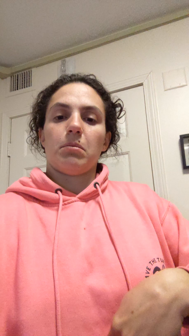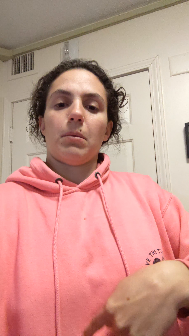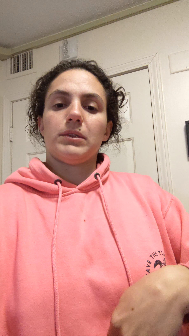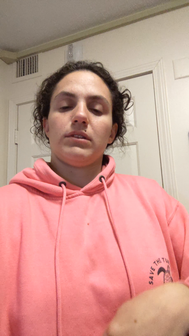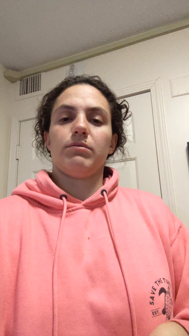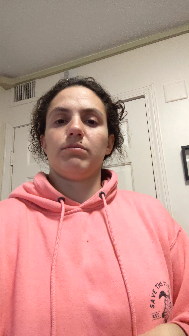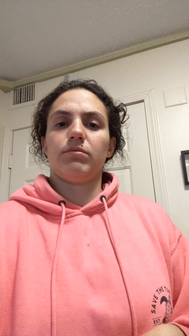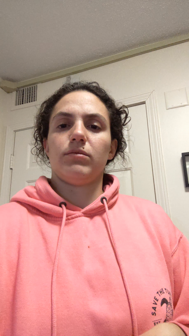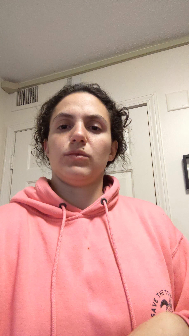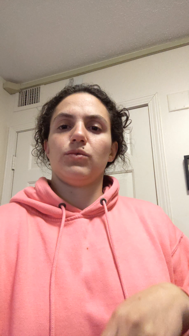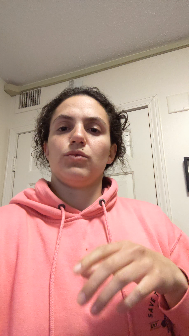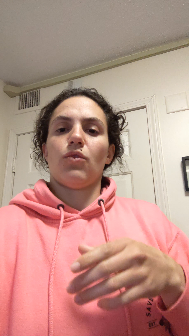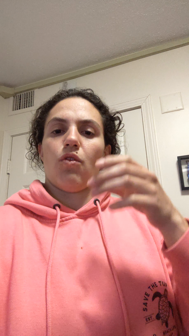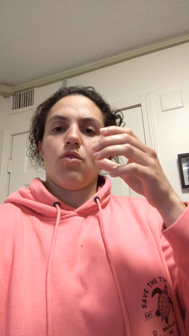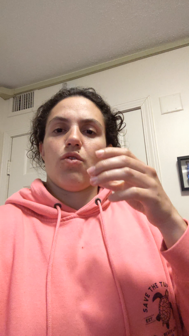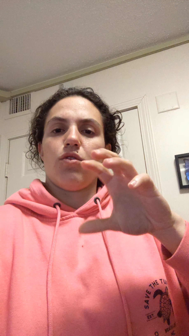jar